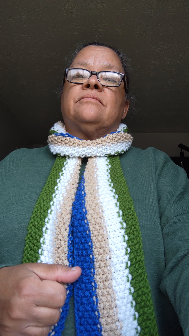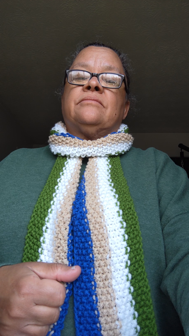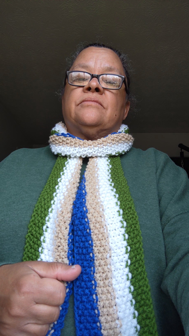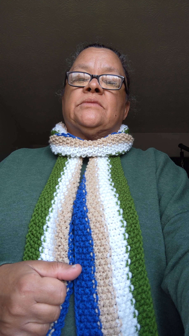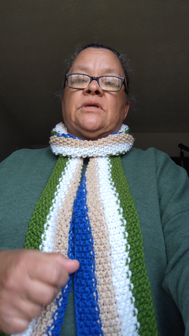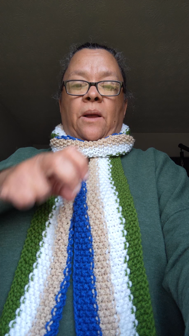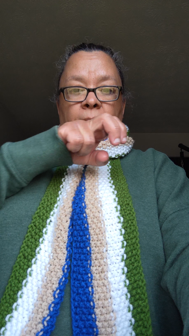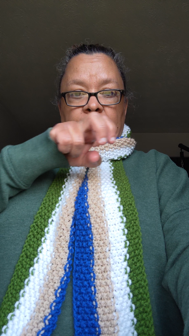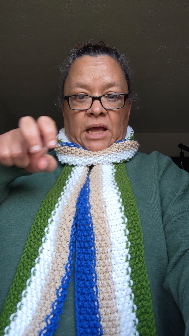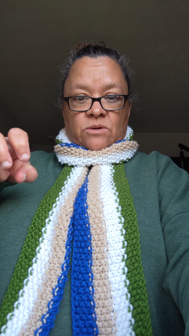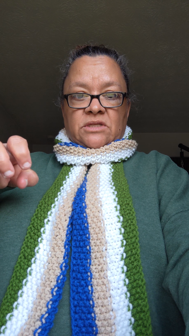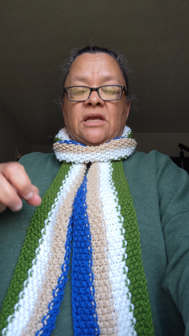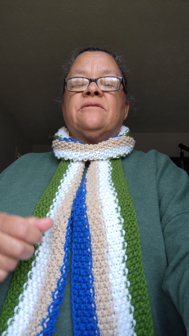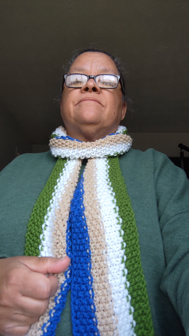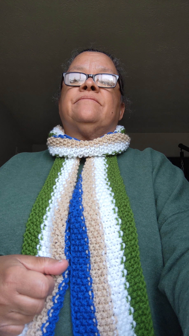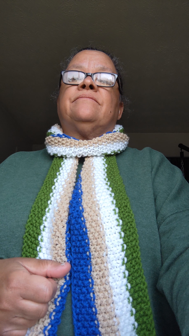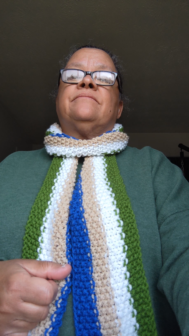porch